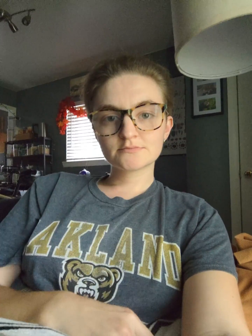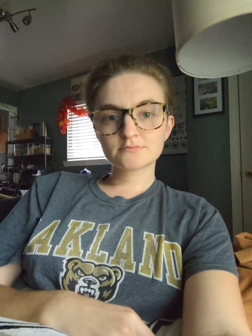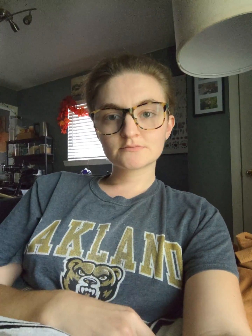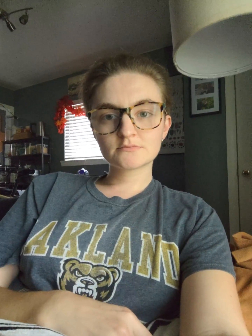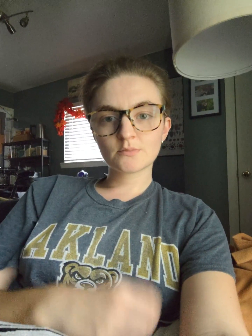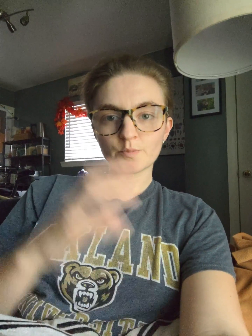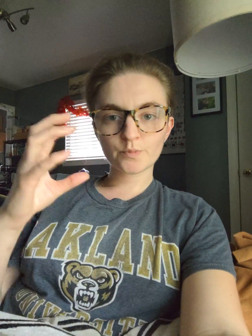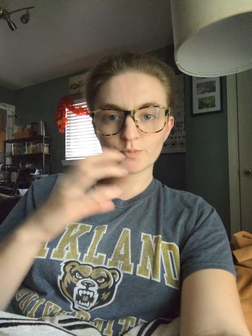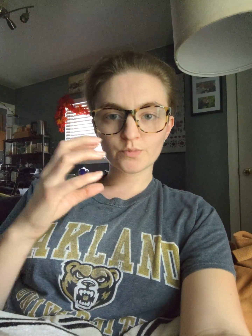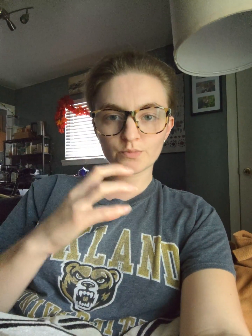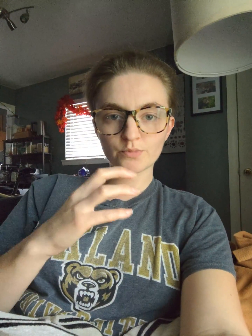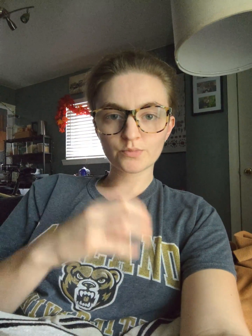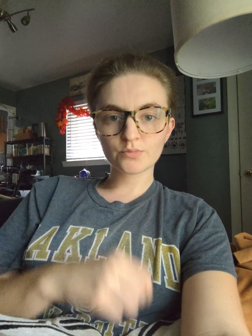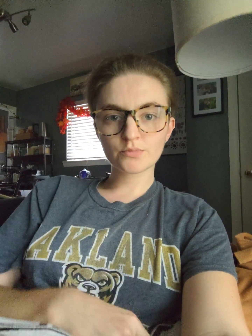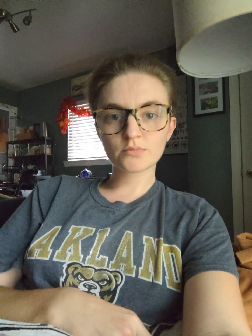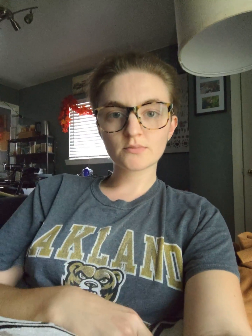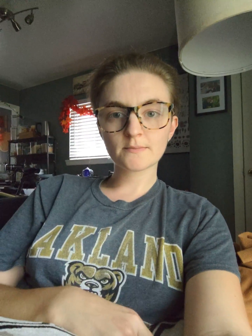ball